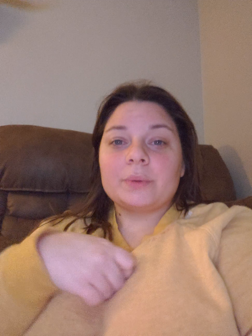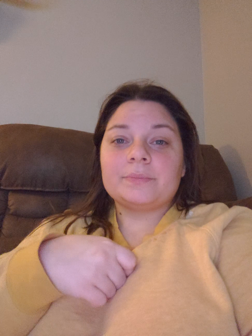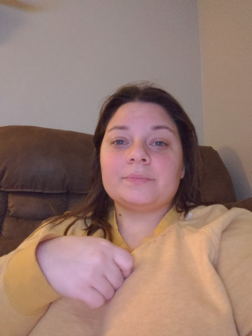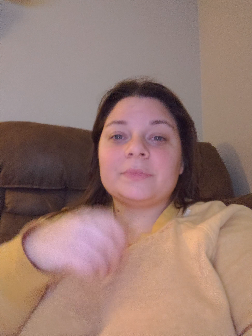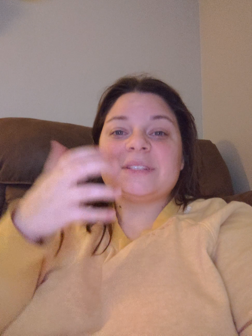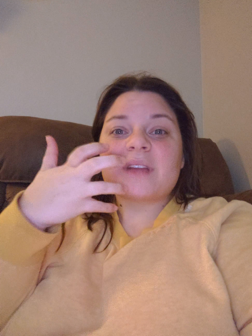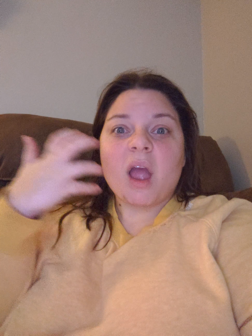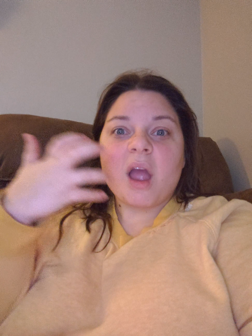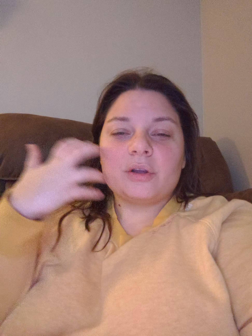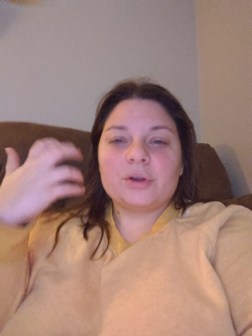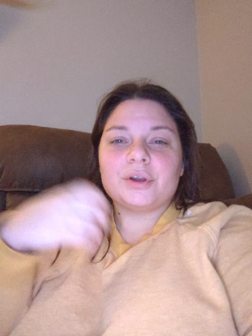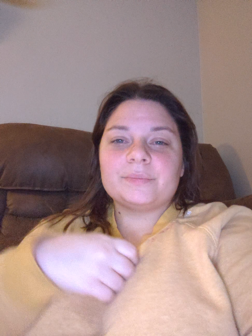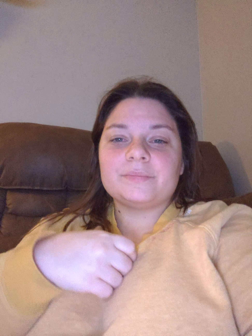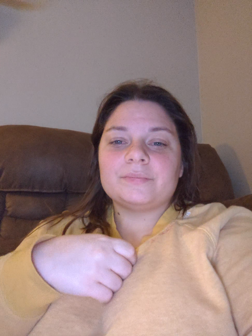tiger